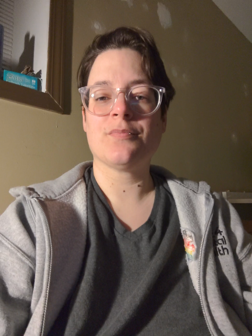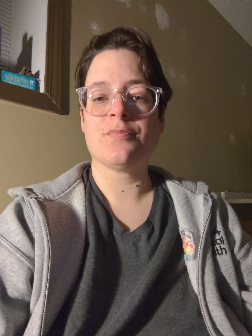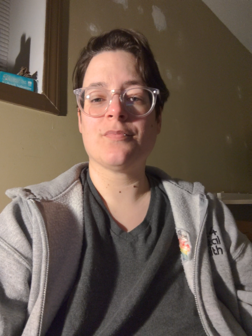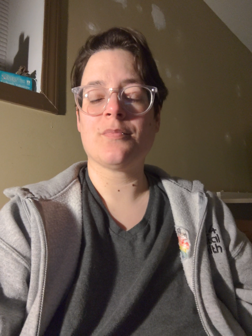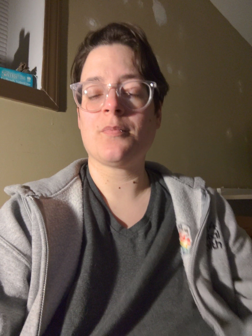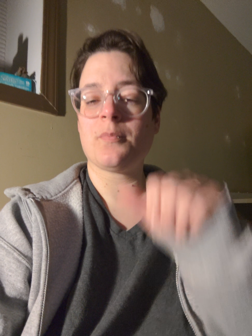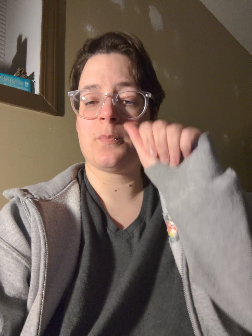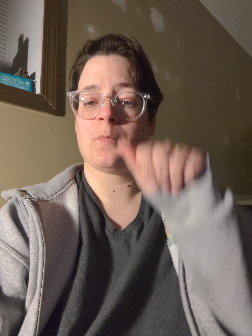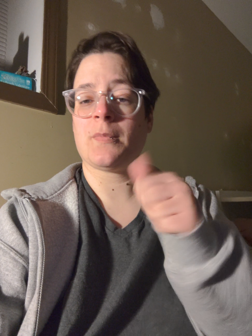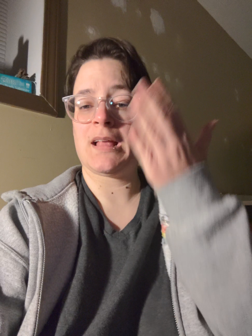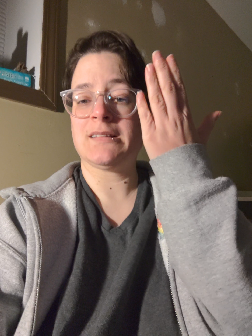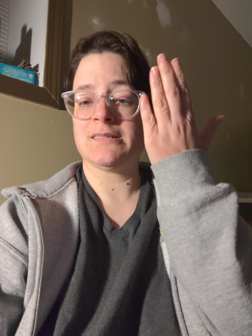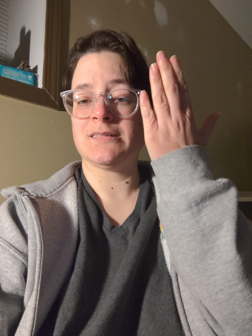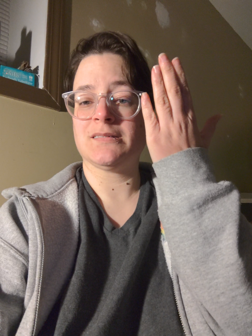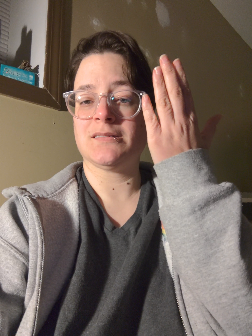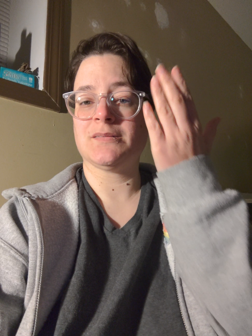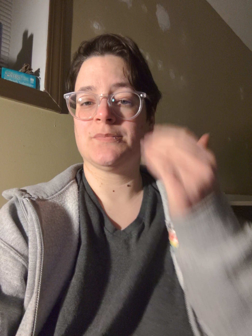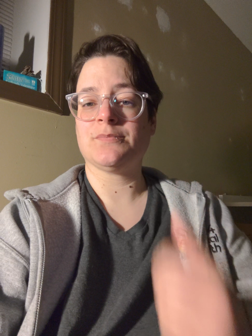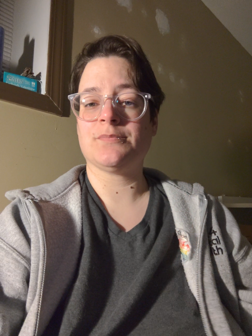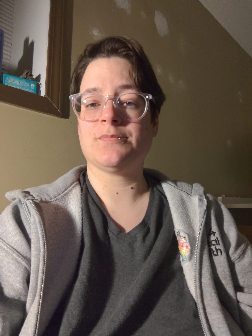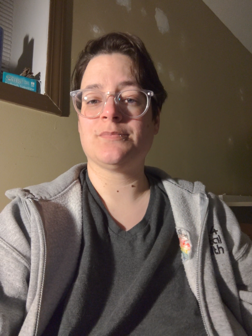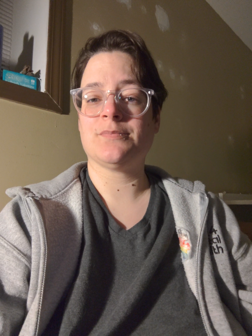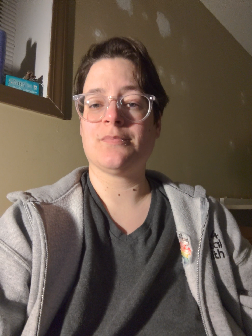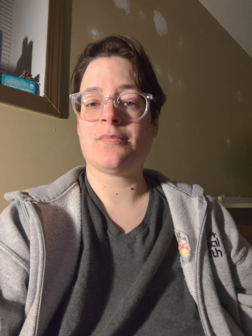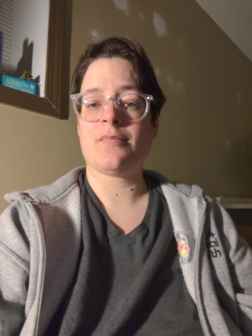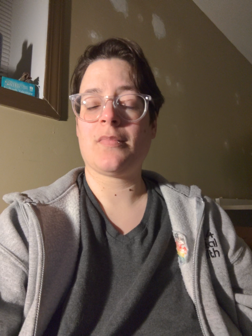mitten